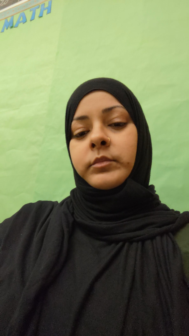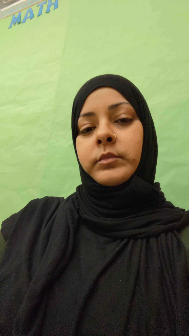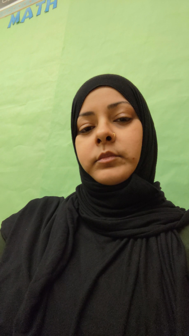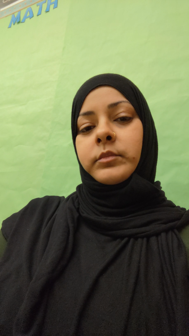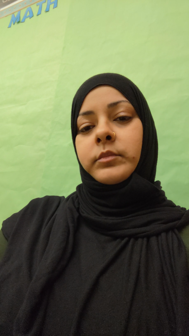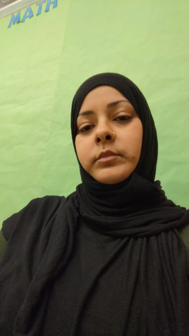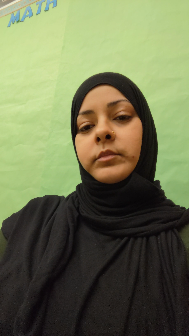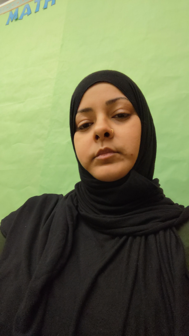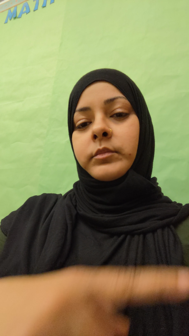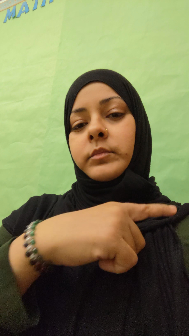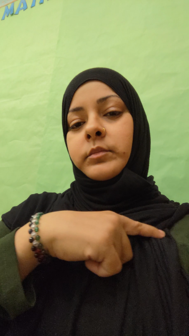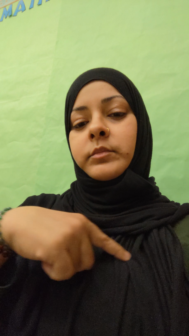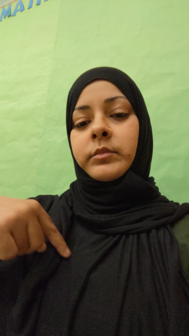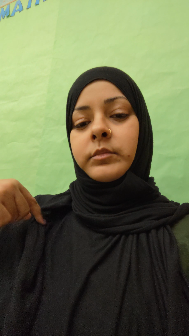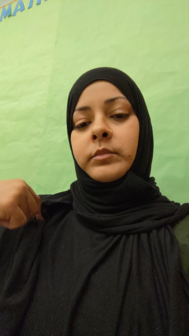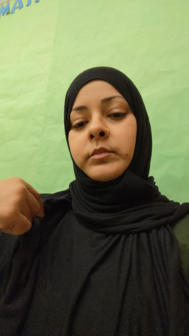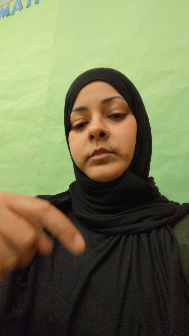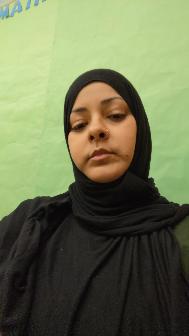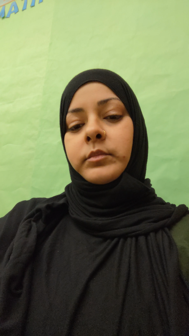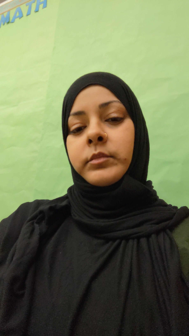necklace